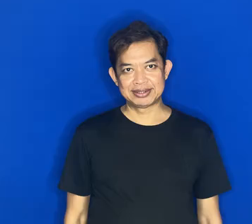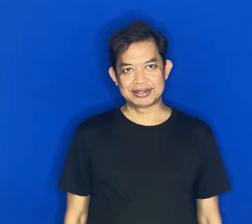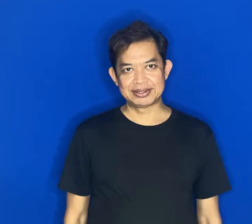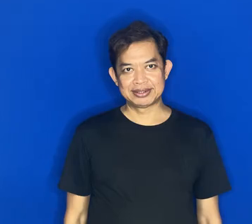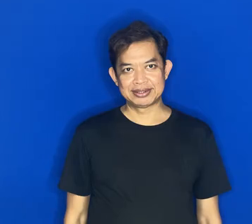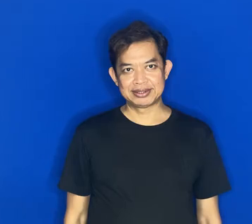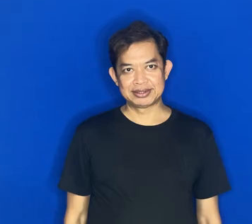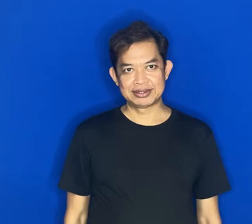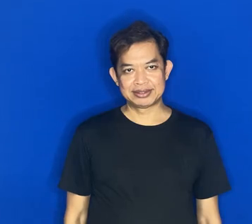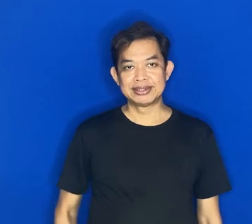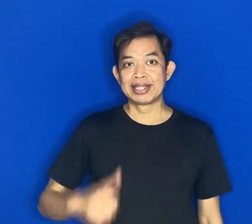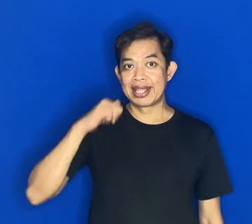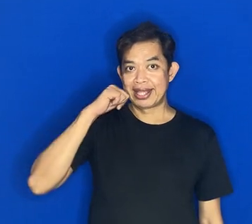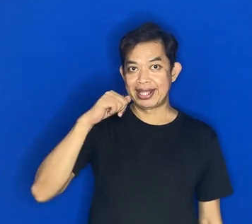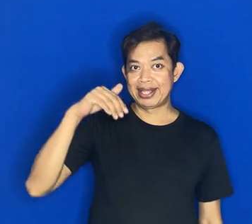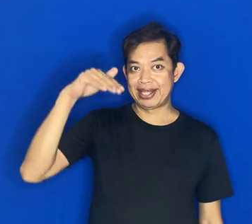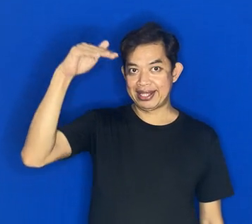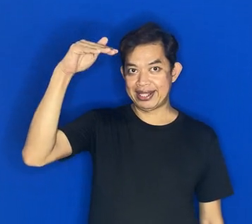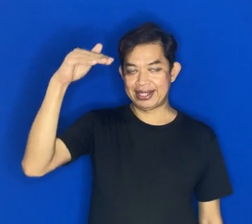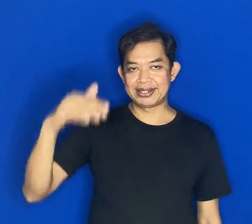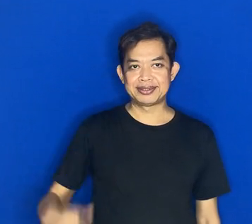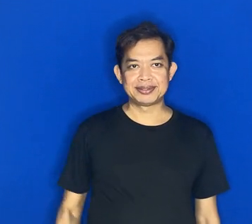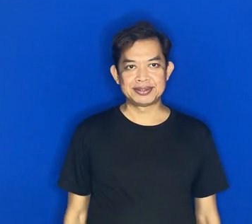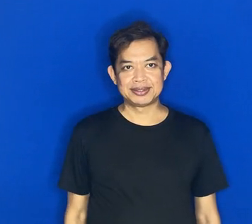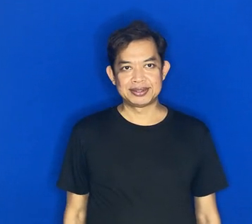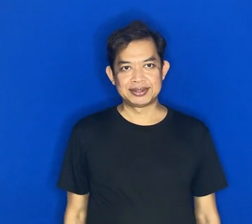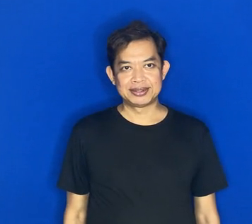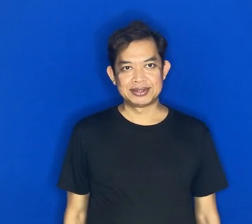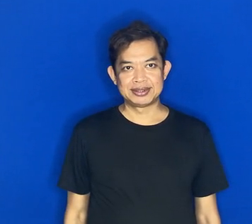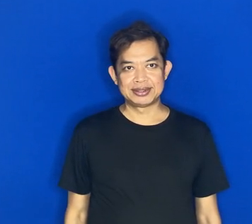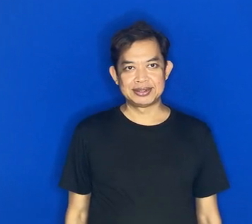woman